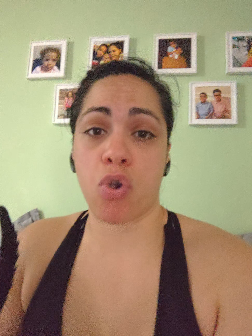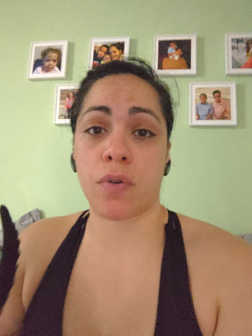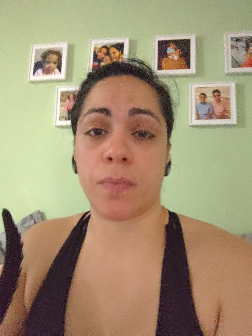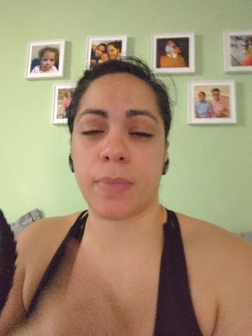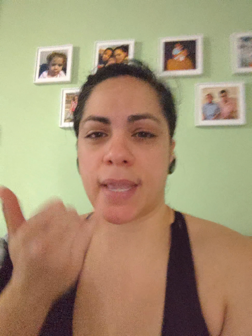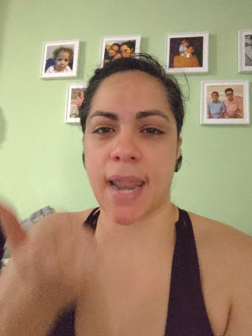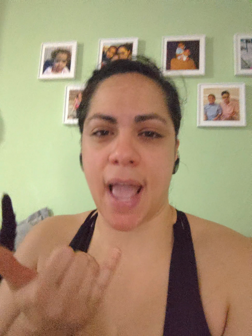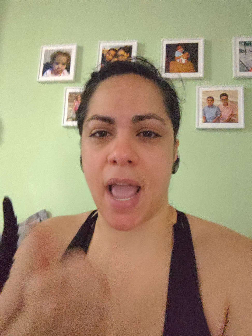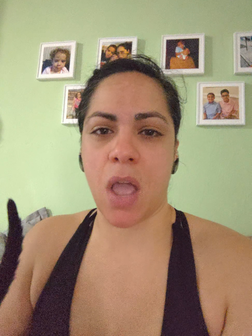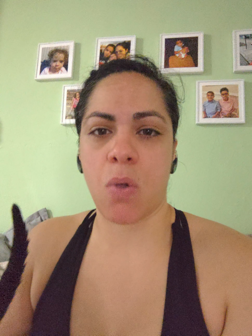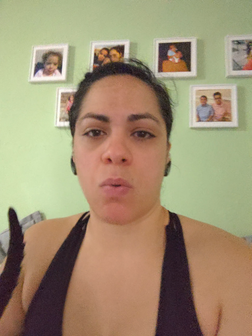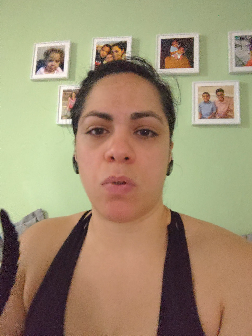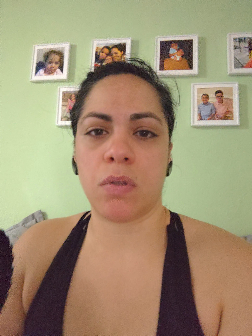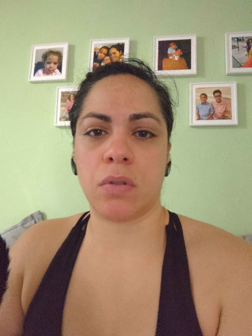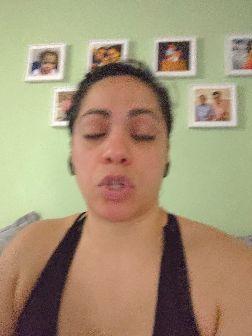now